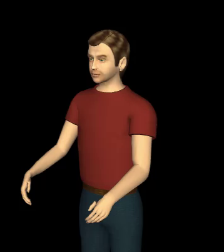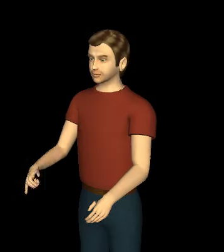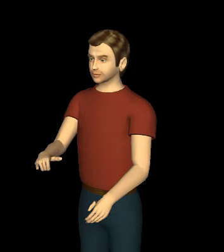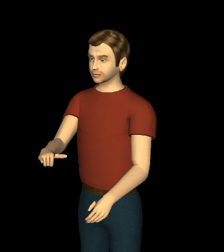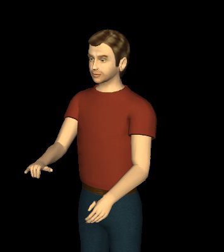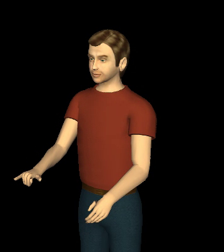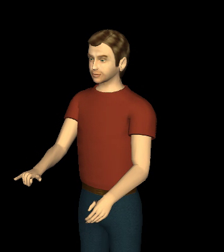أبدا